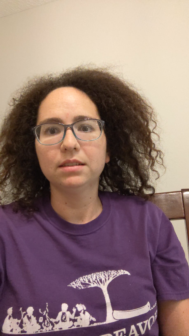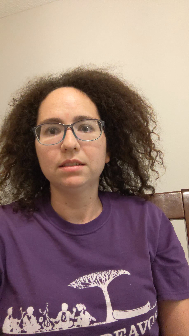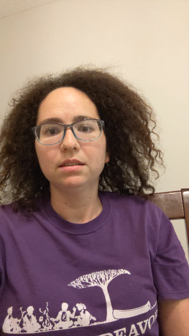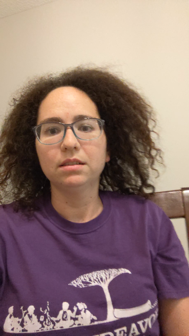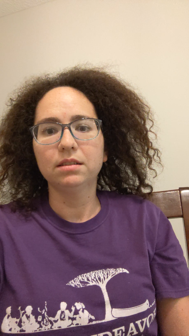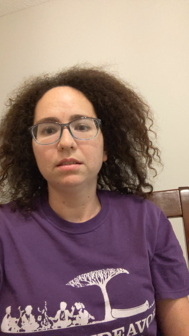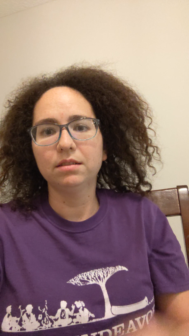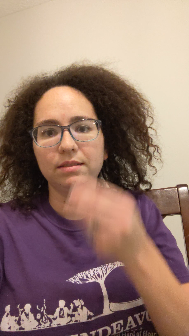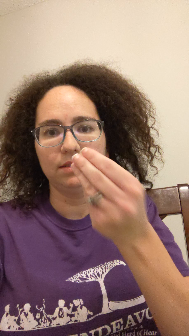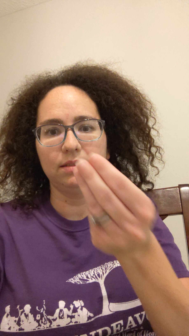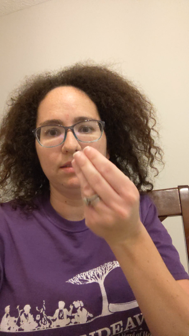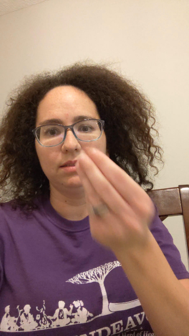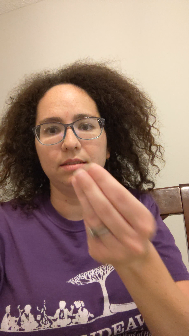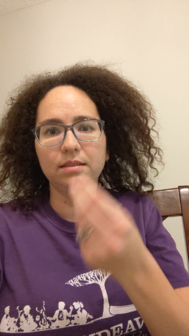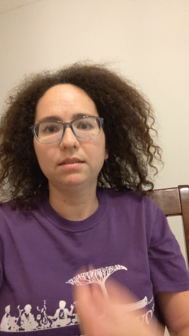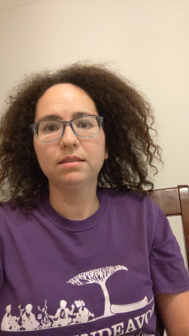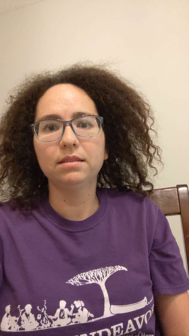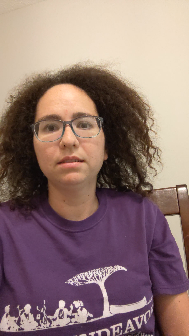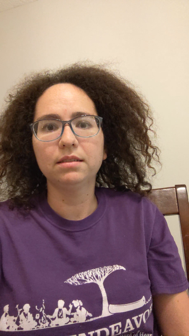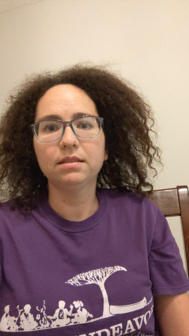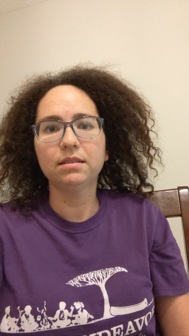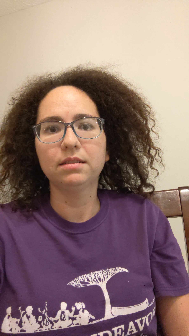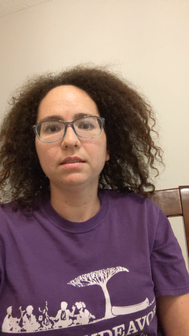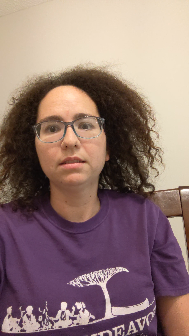feed